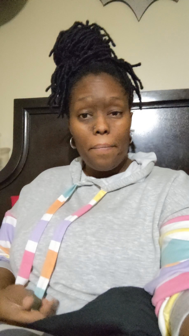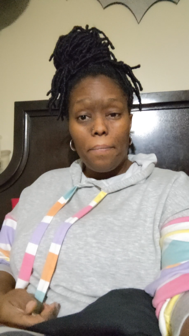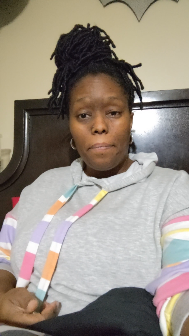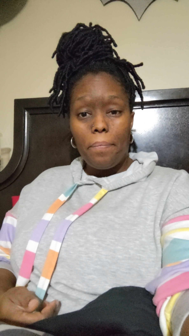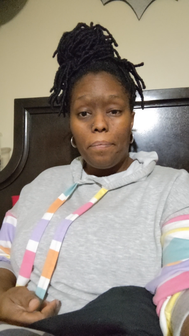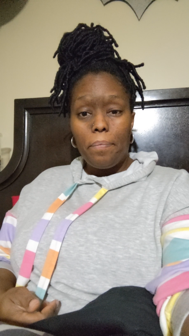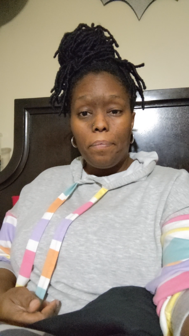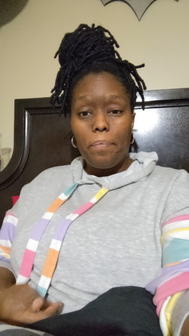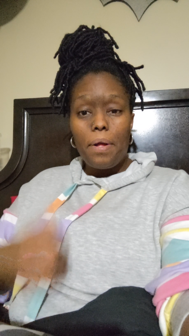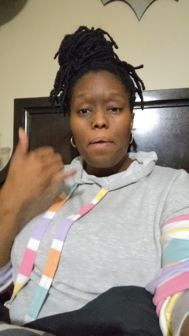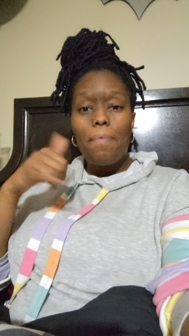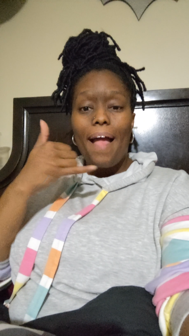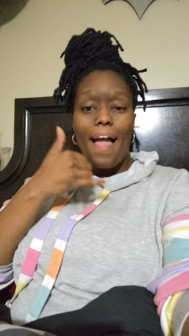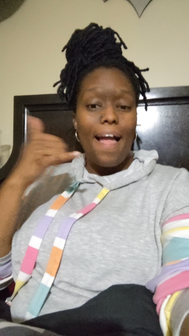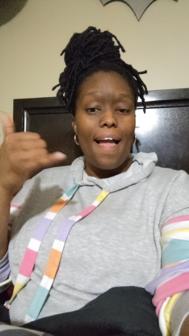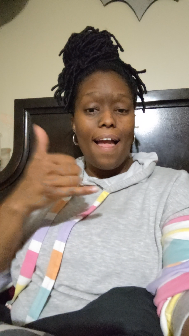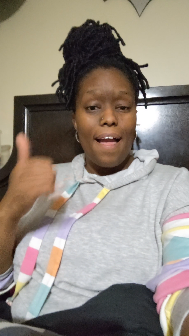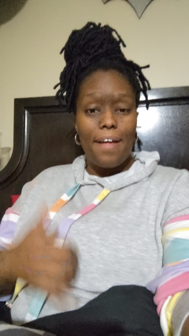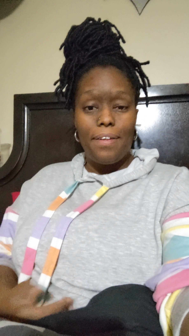play